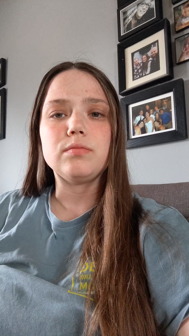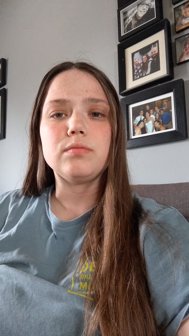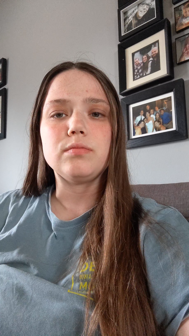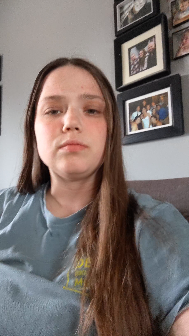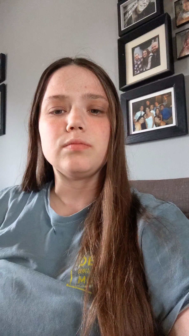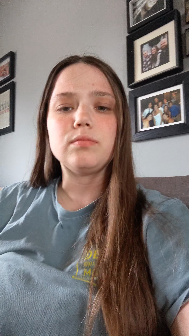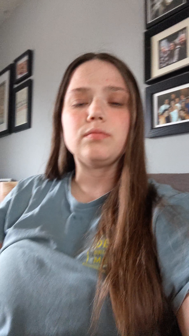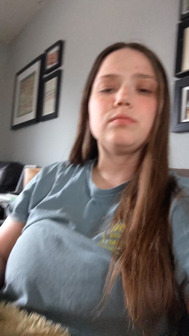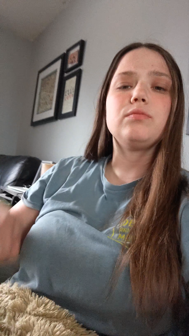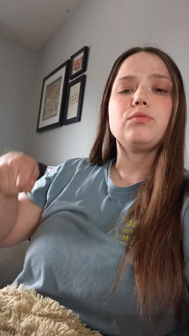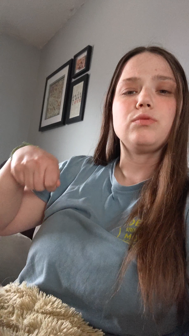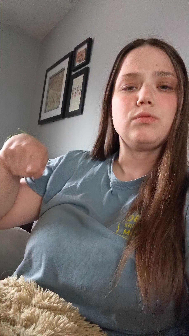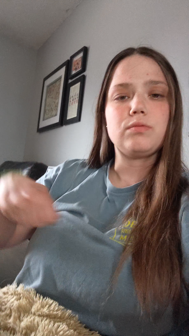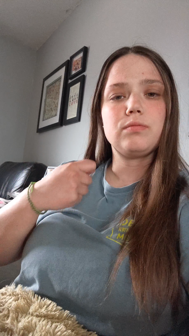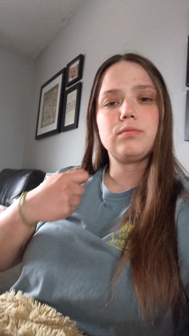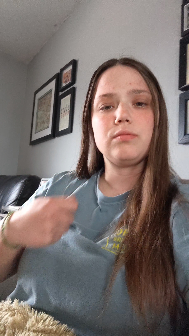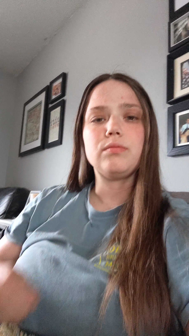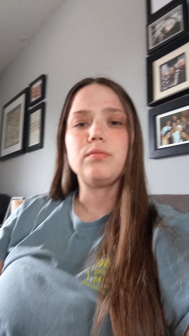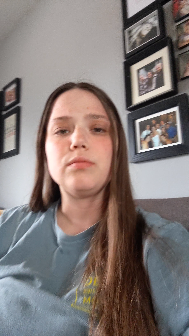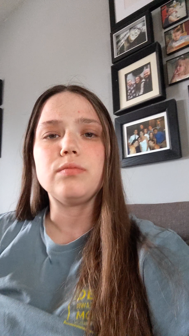shovel